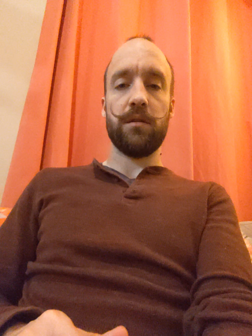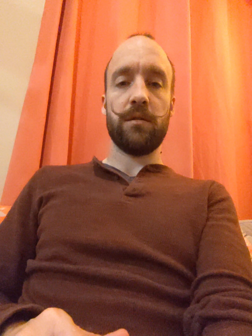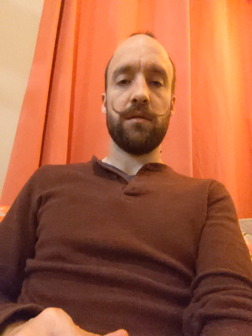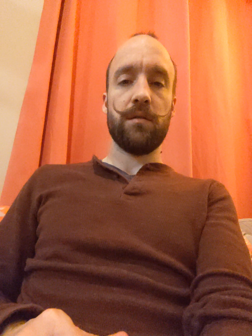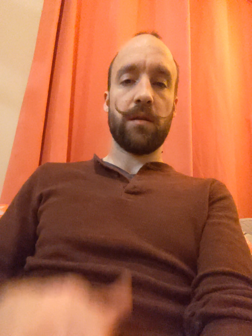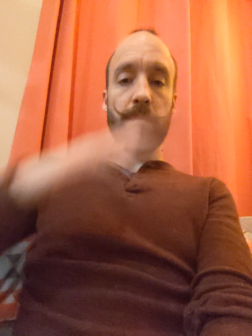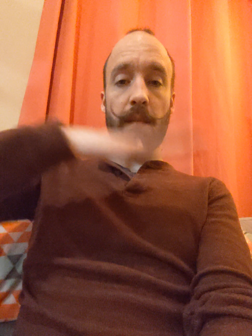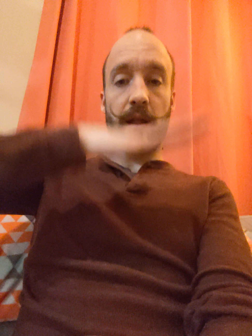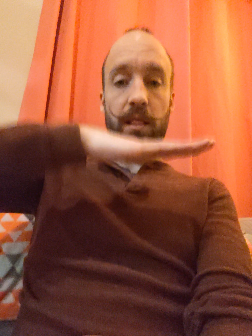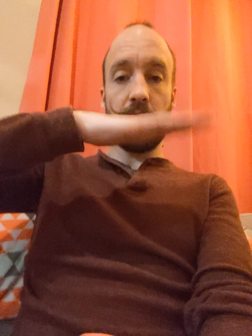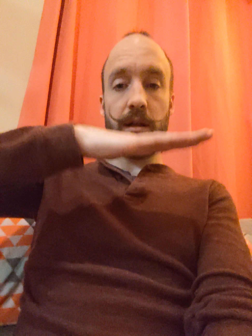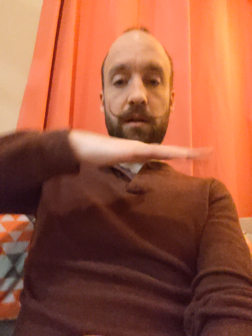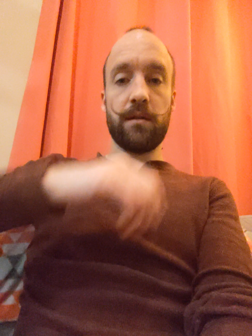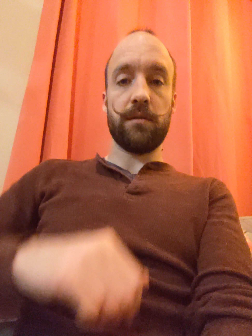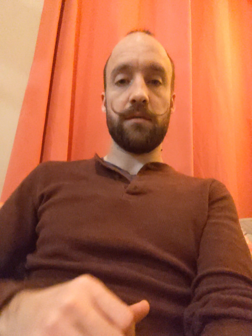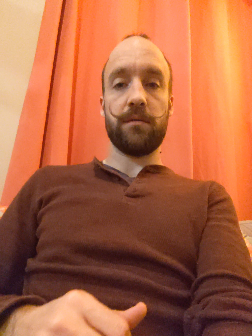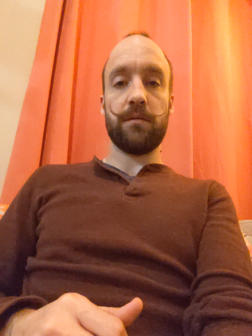table